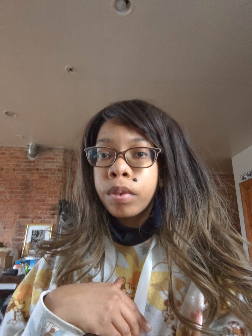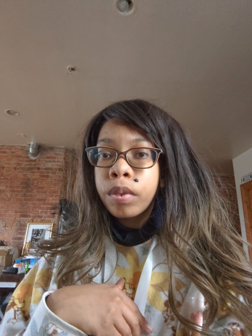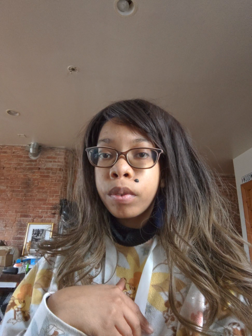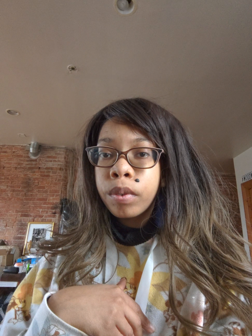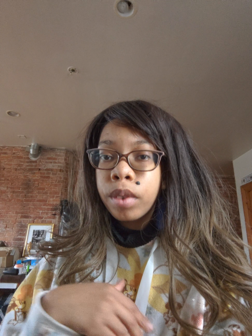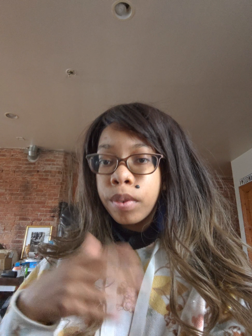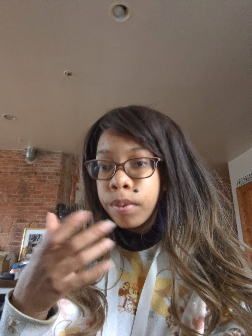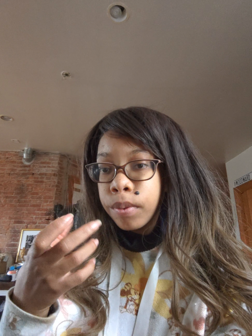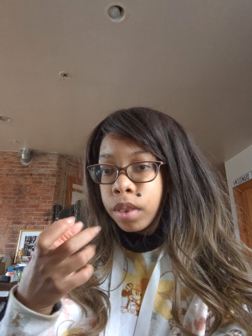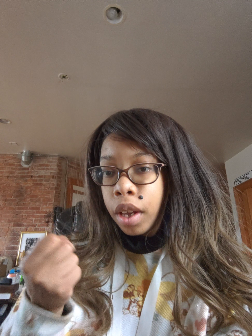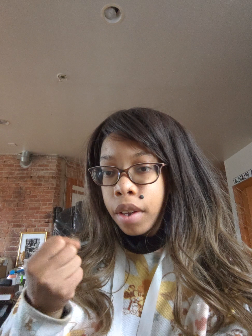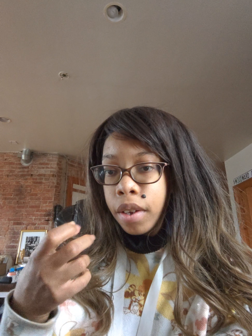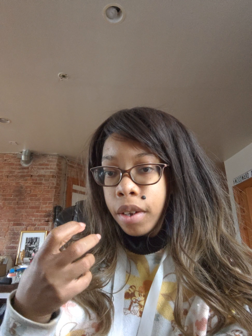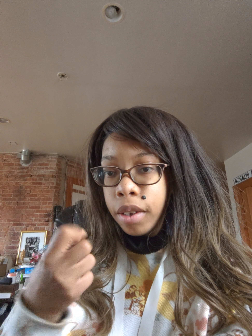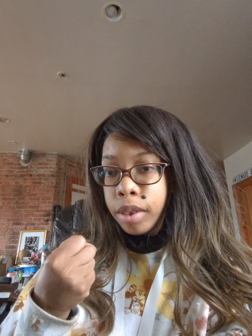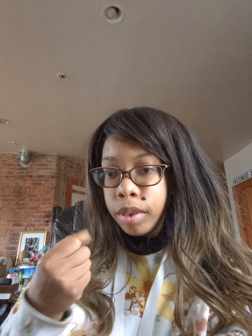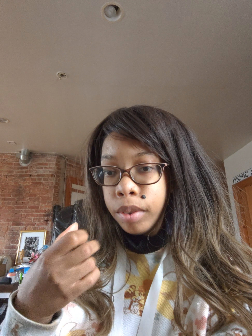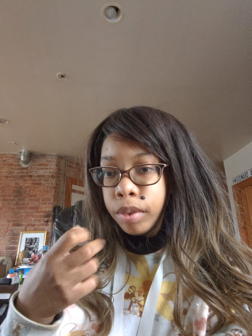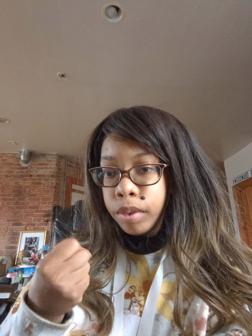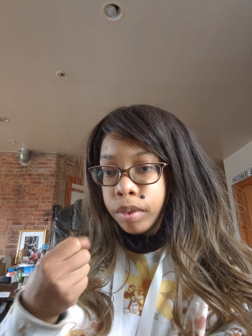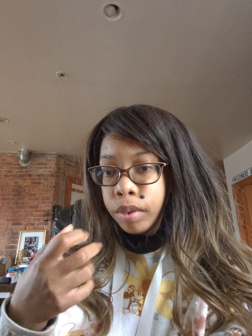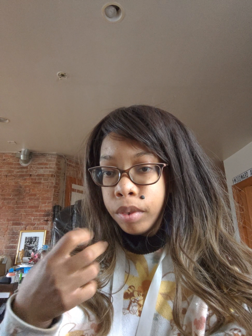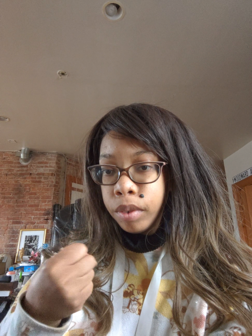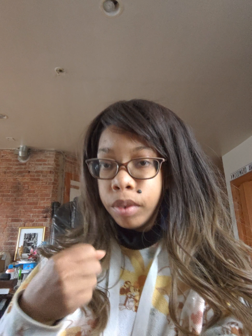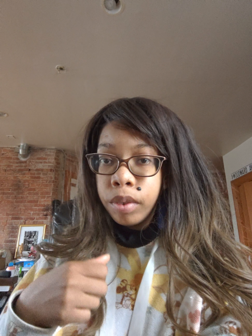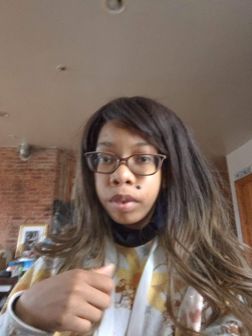milk